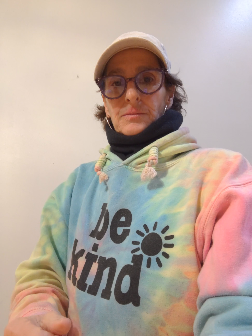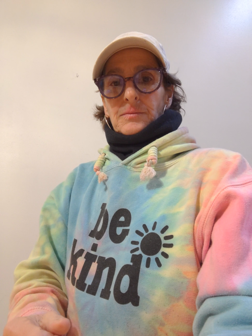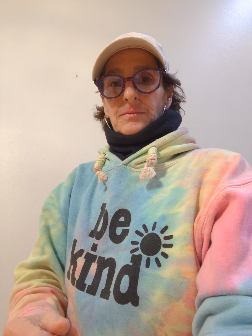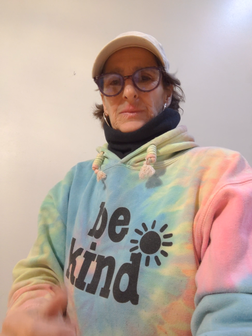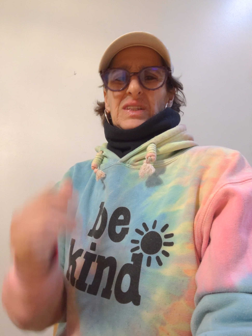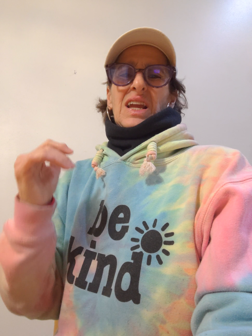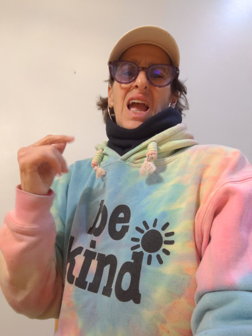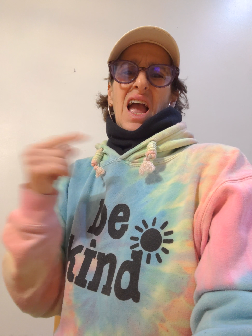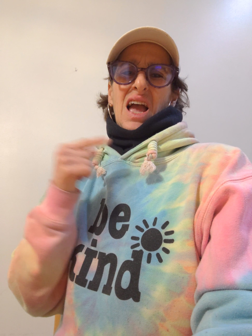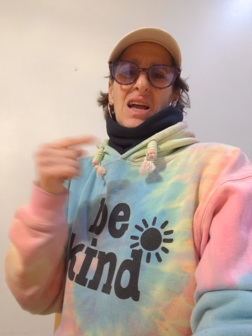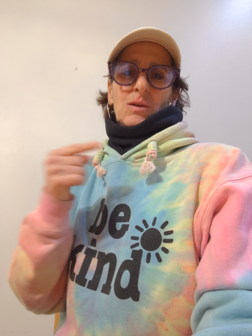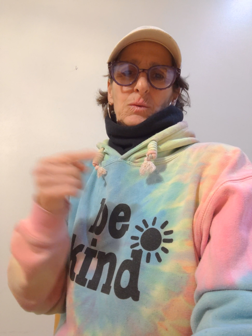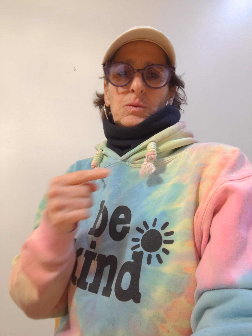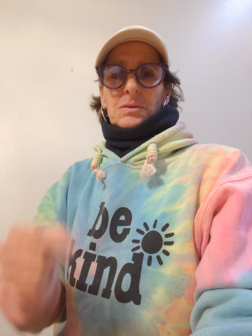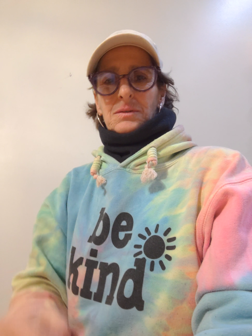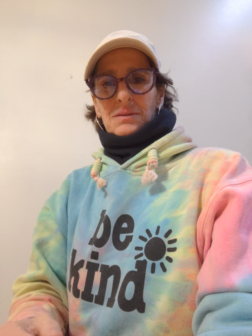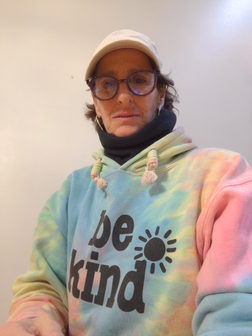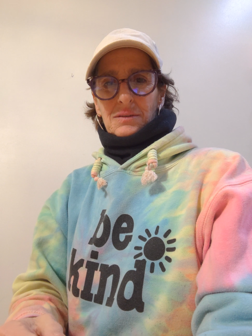owie